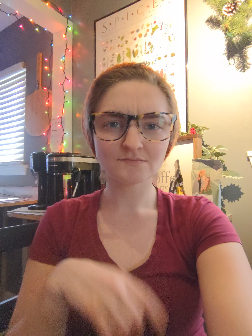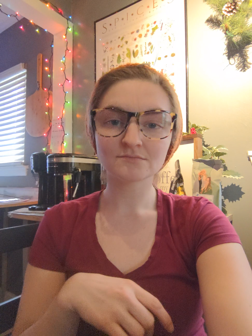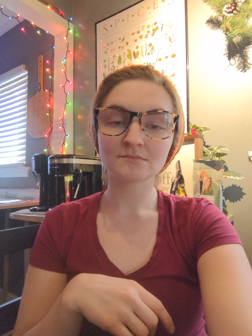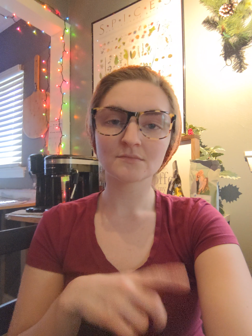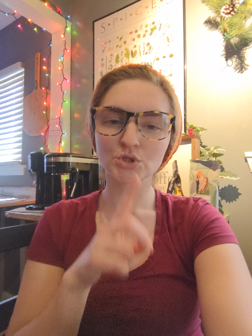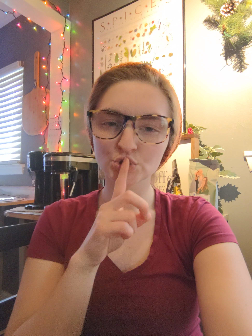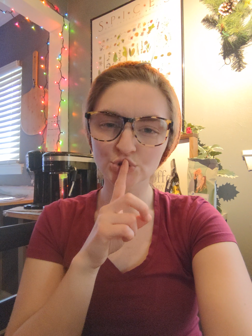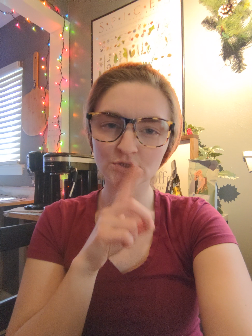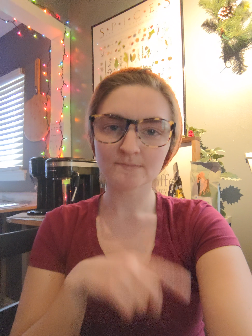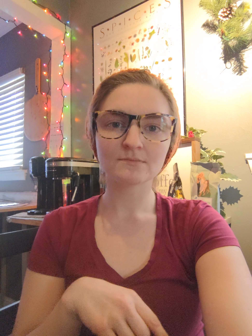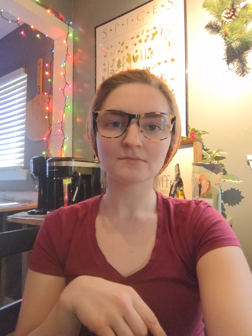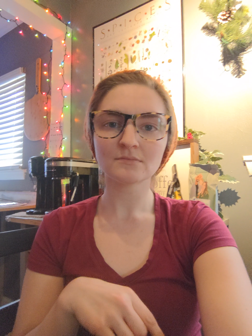shhh